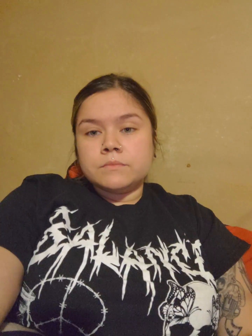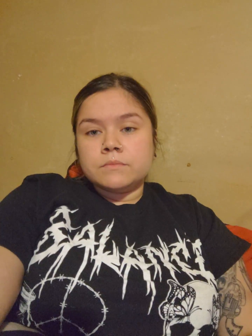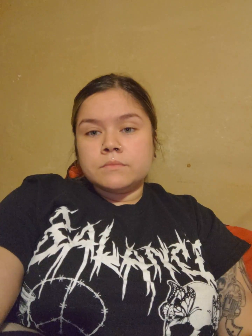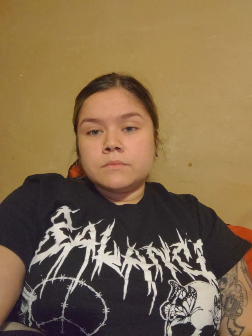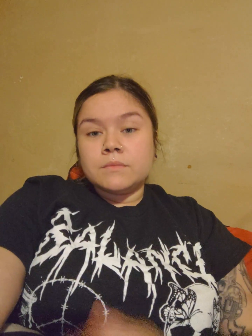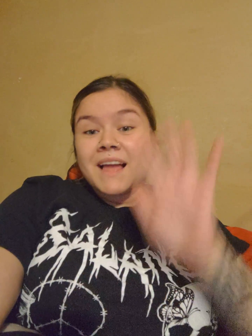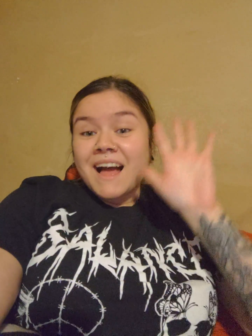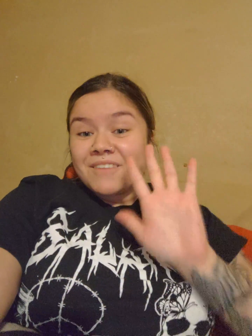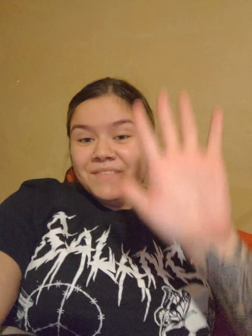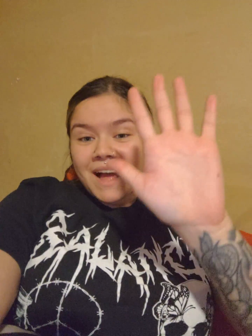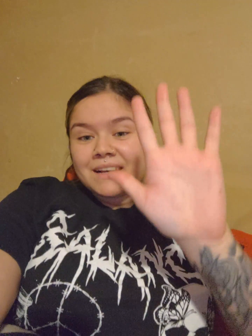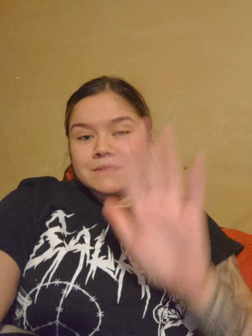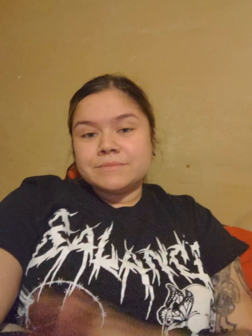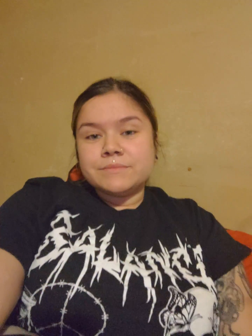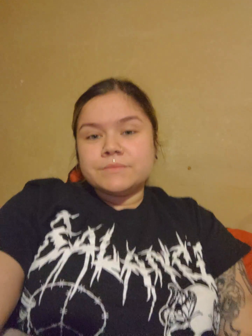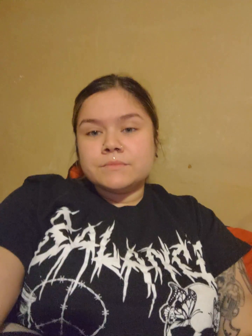give me five